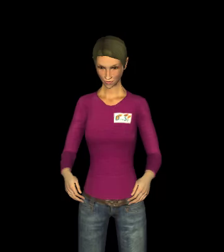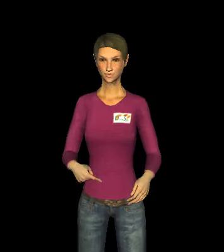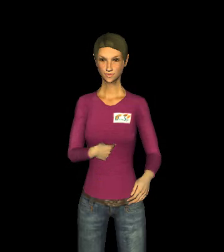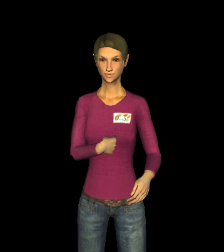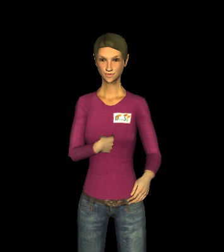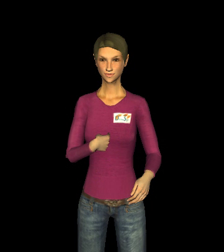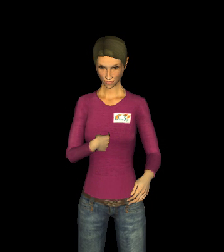أنا